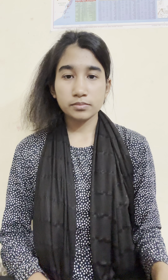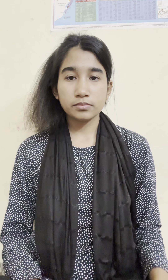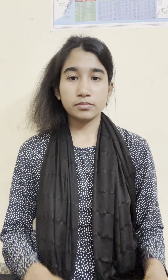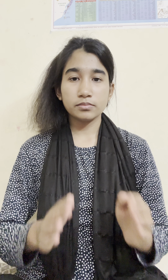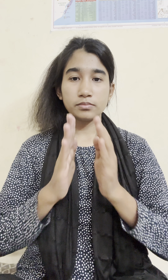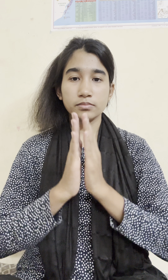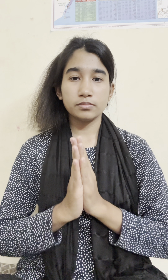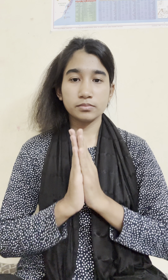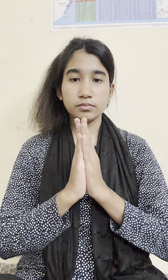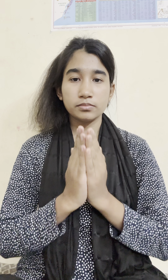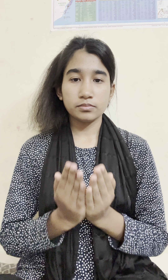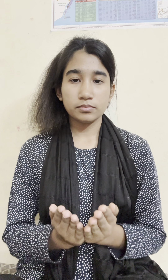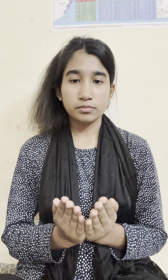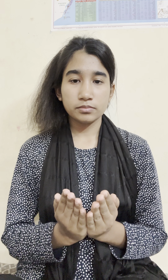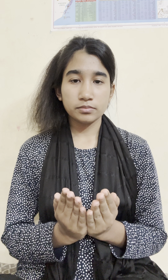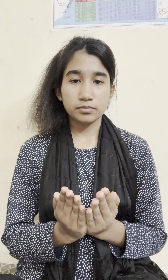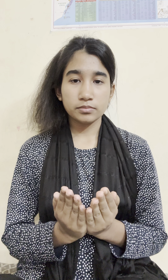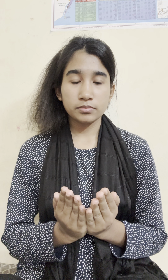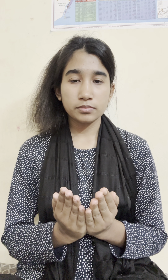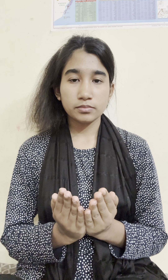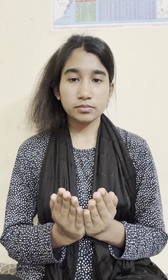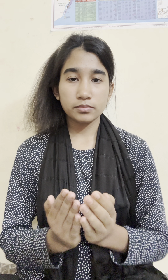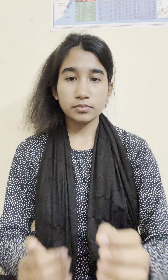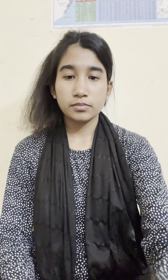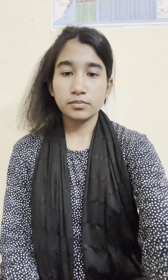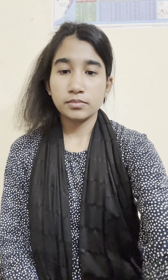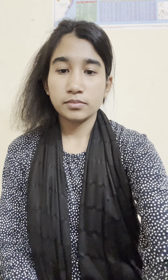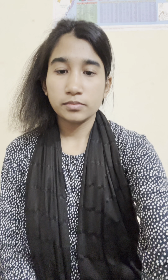বই